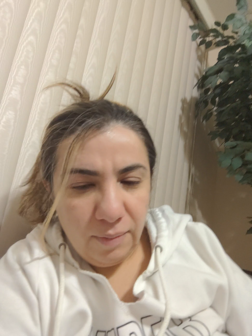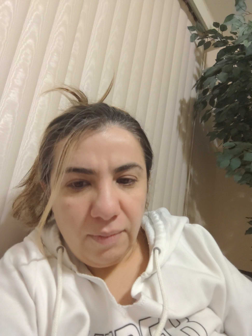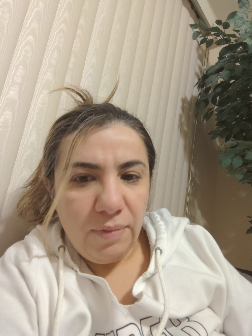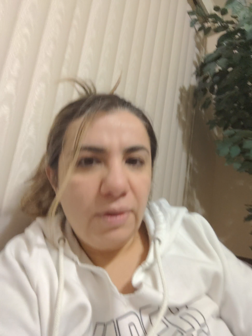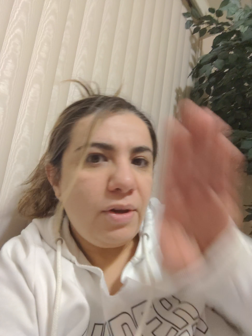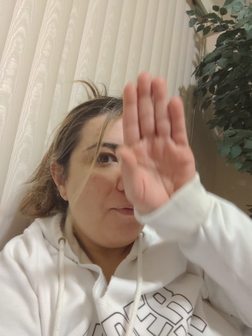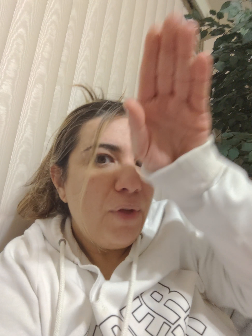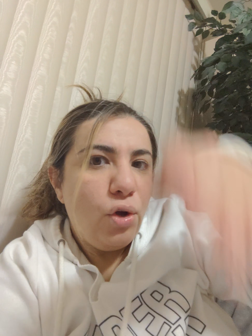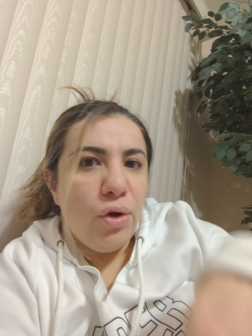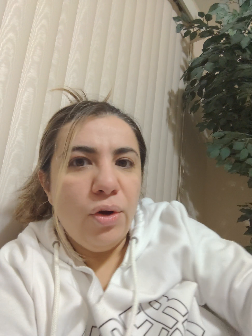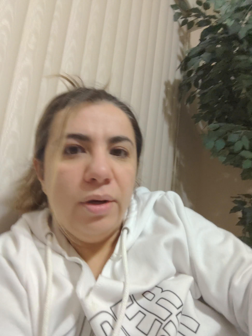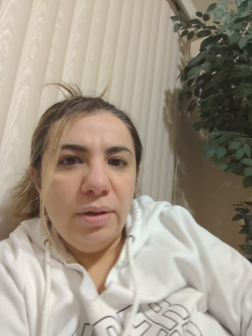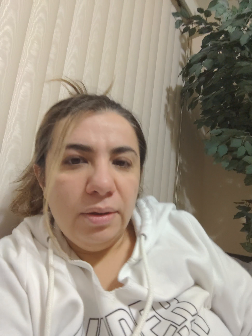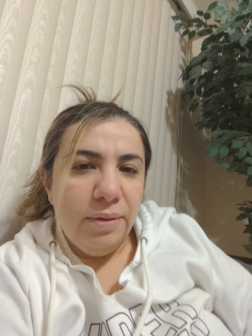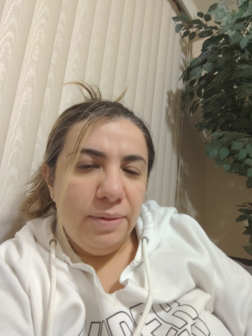elephant